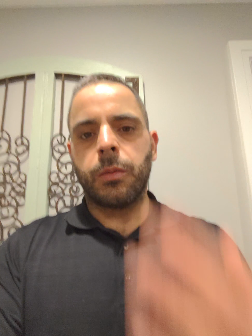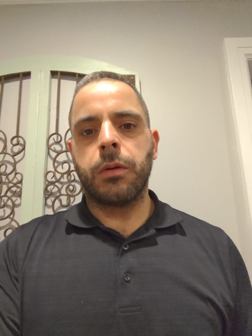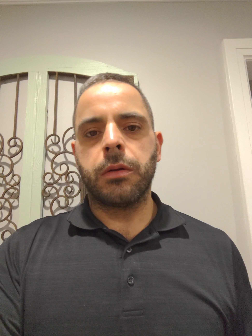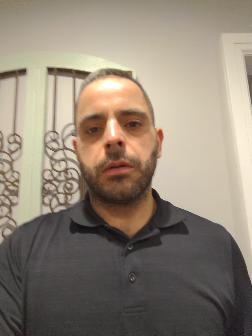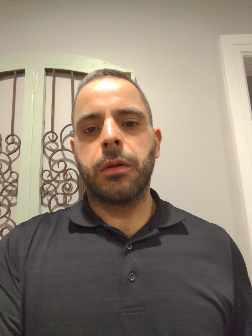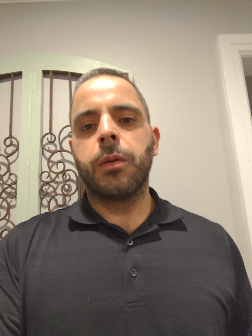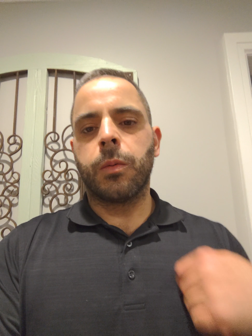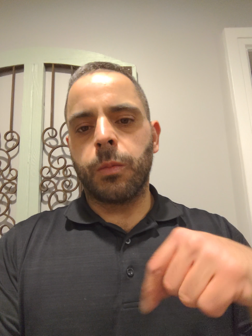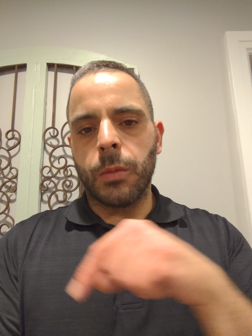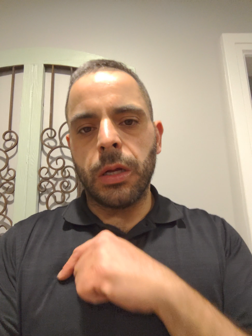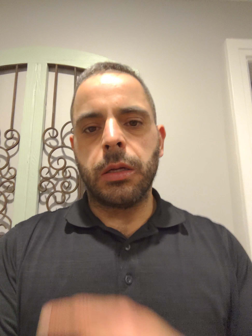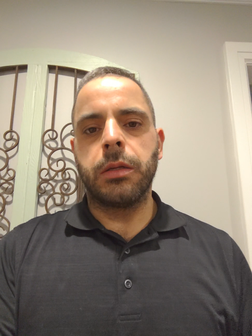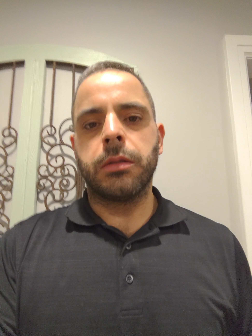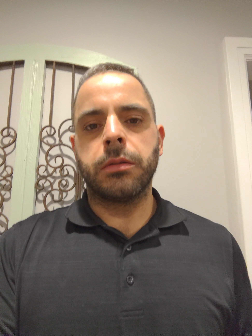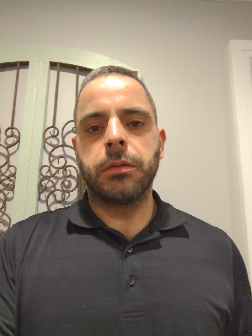we